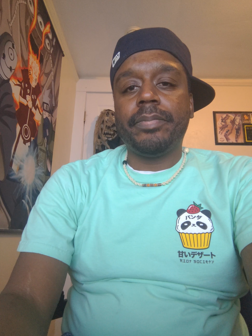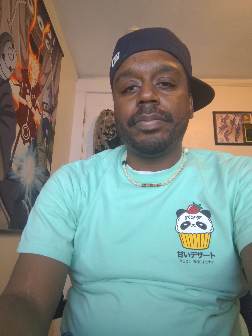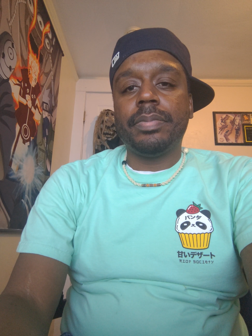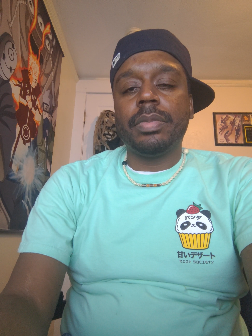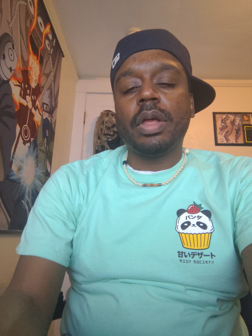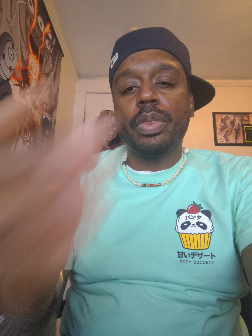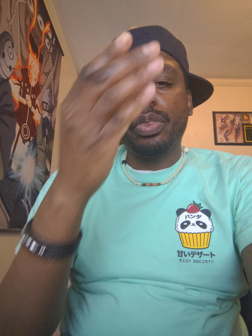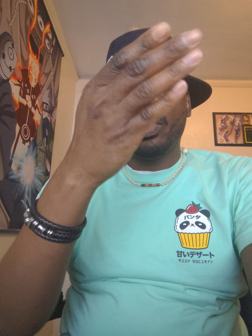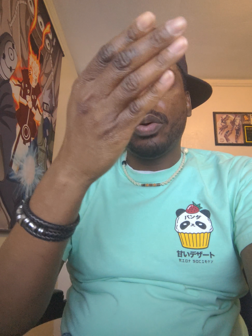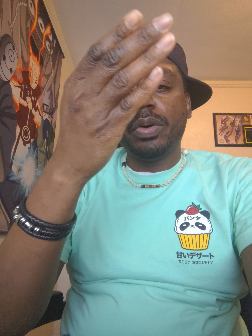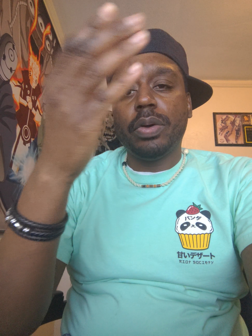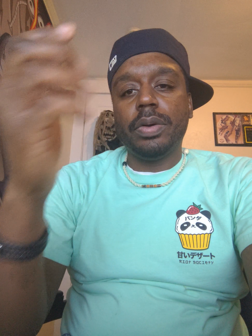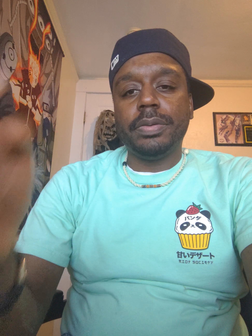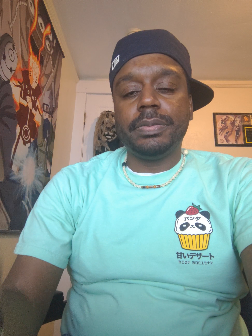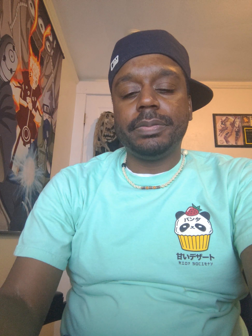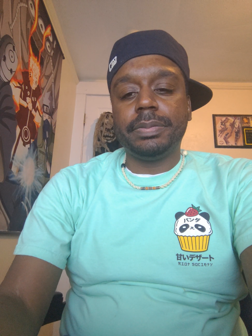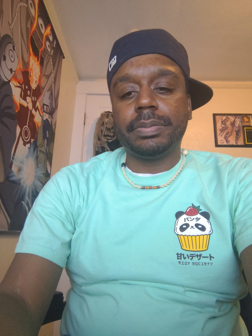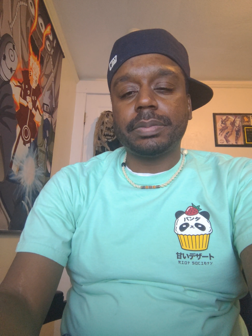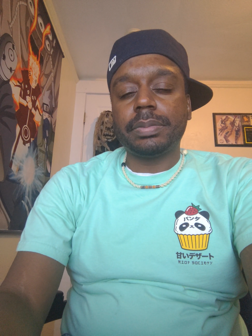there